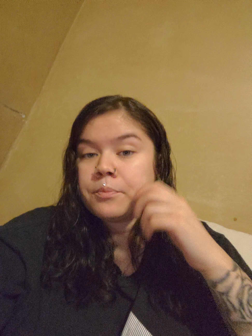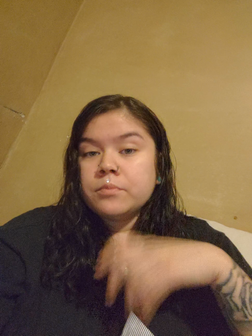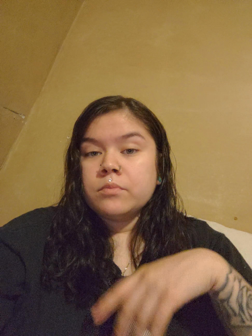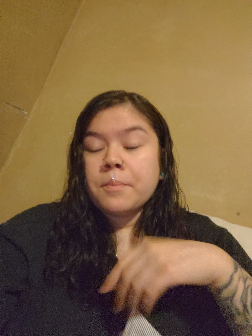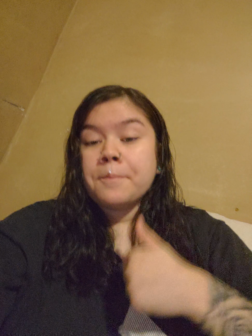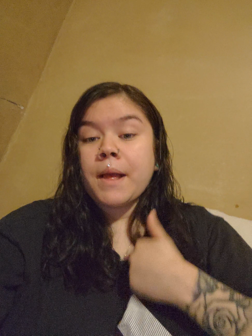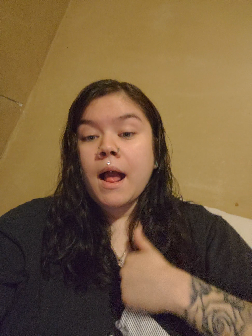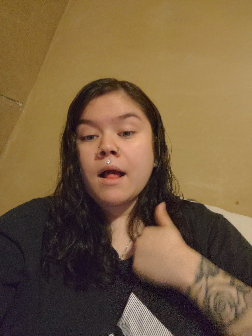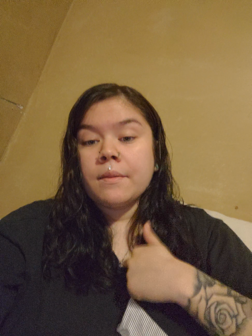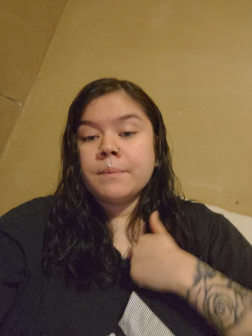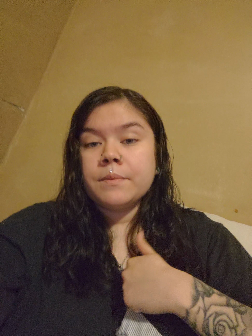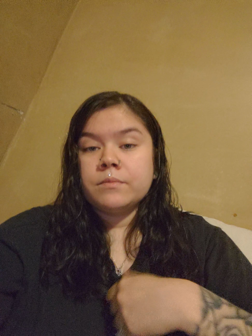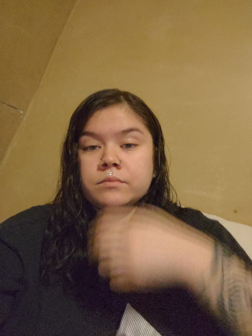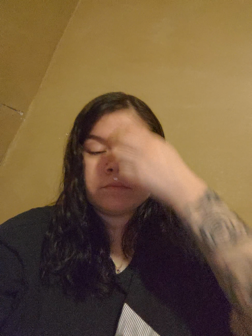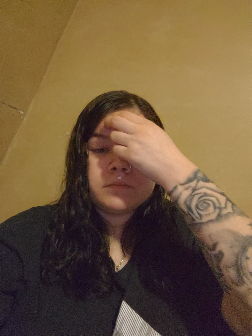bath